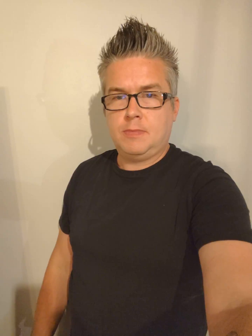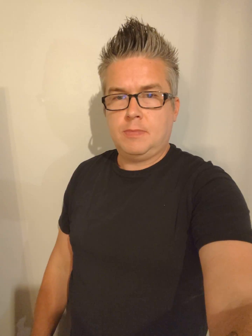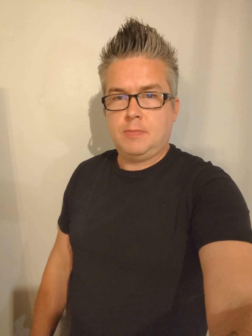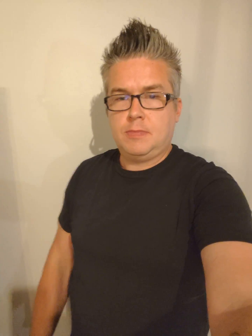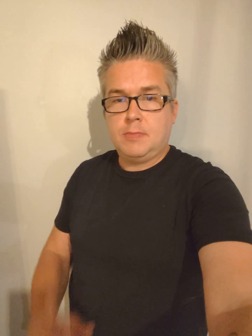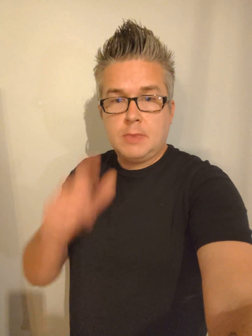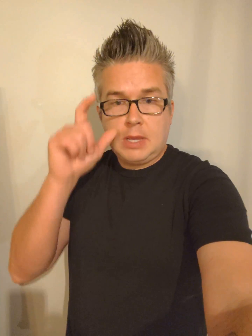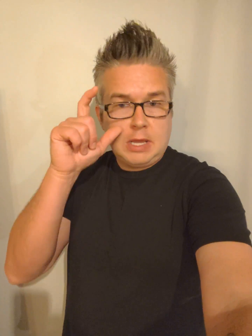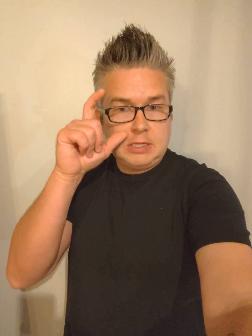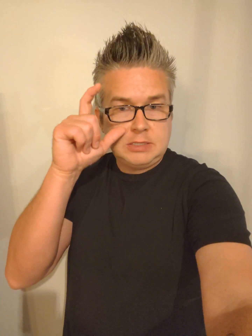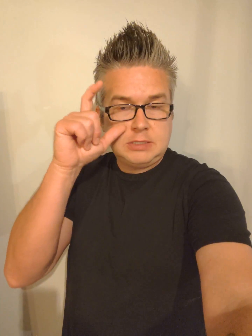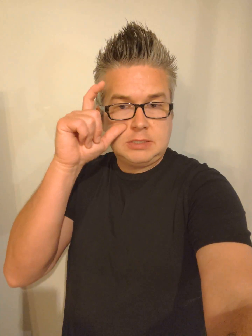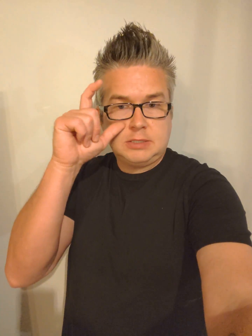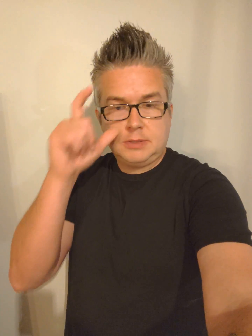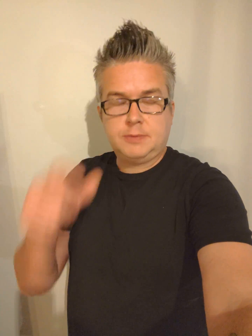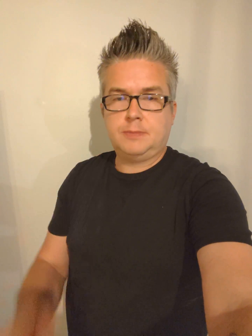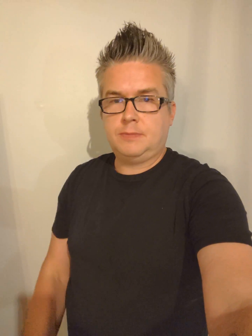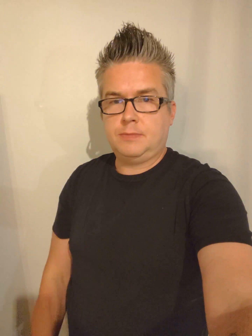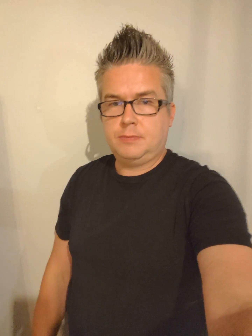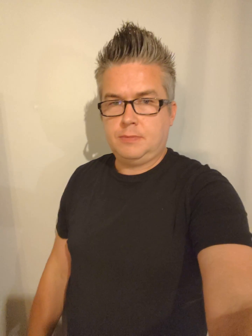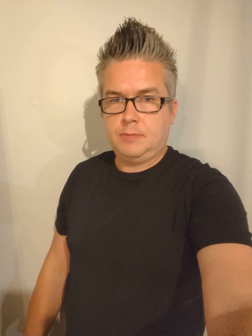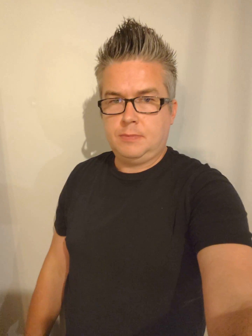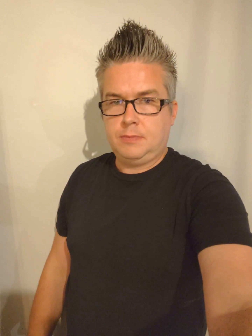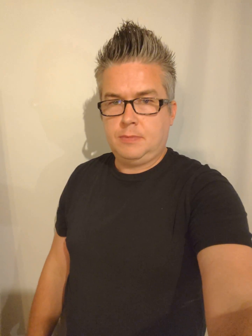glasses